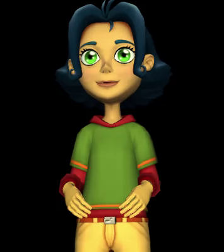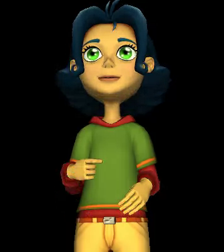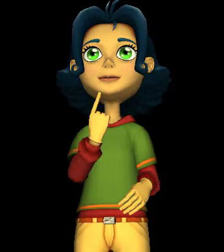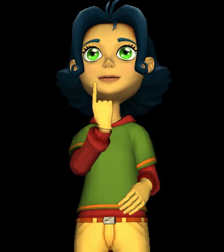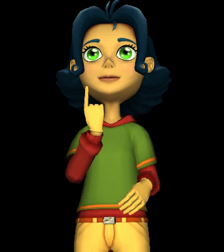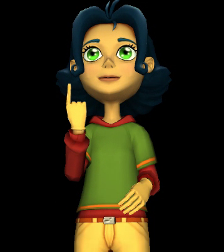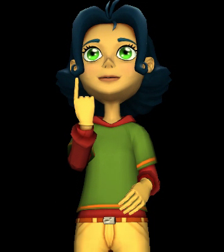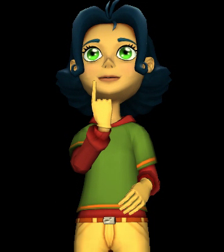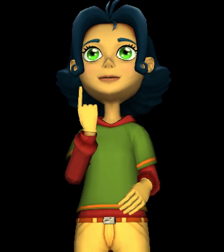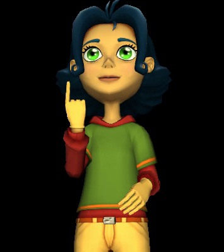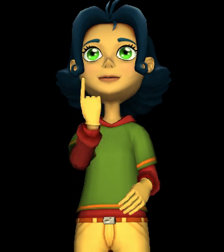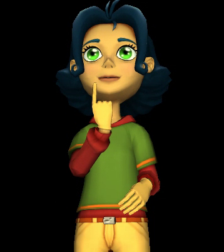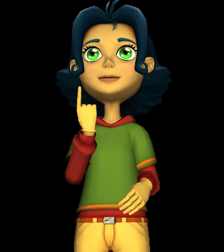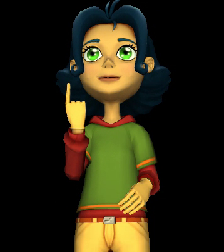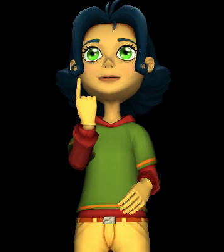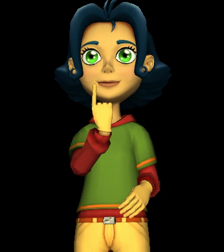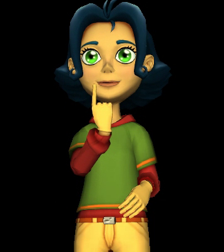يدير